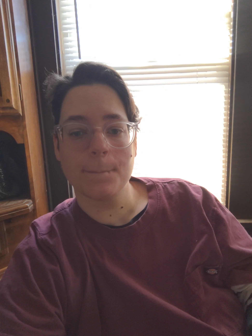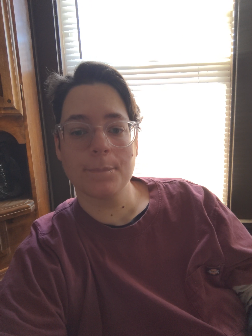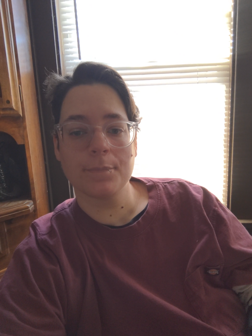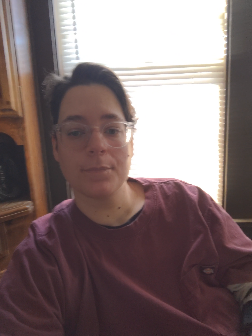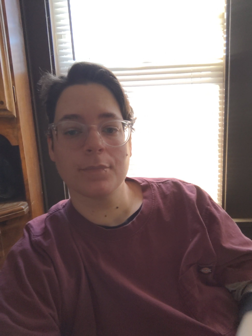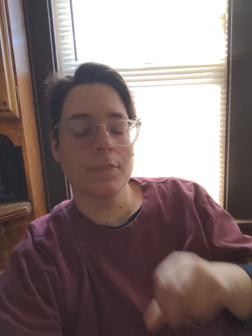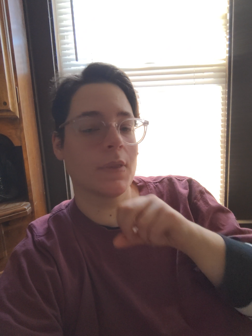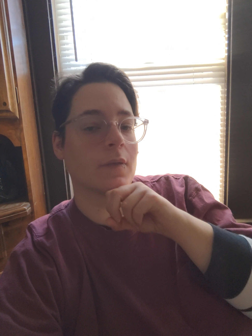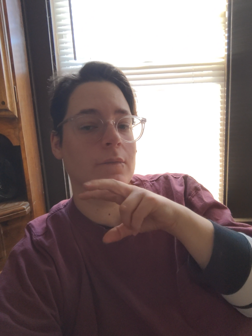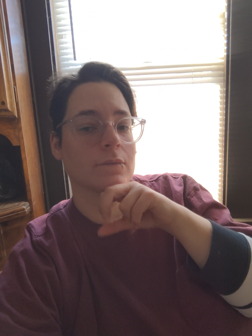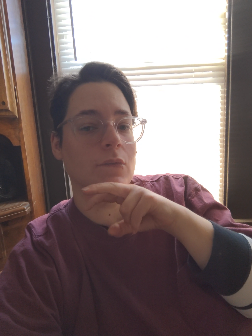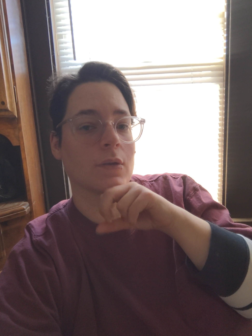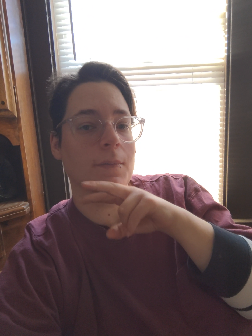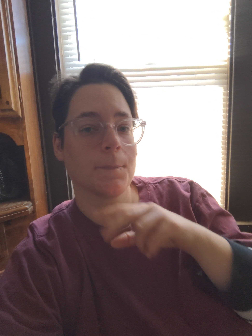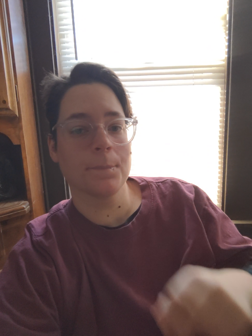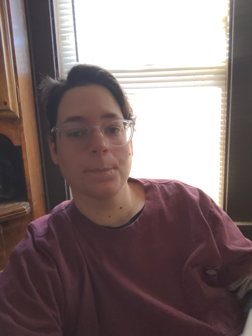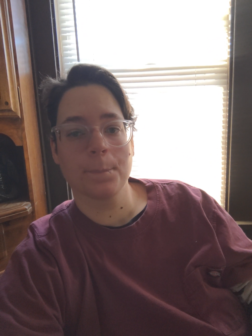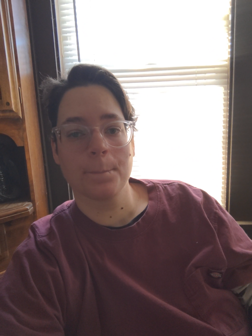frog